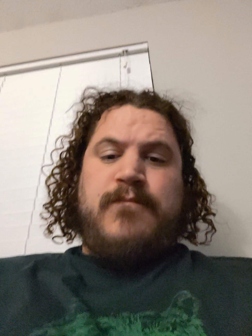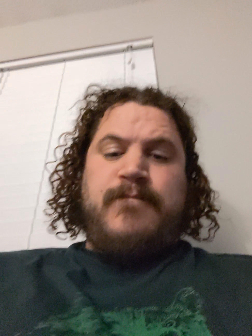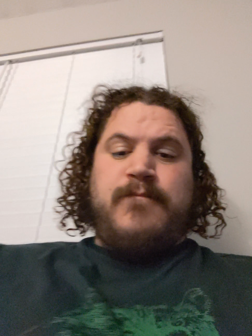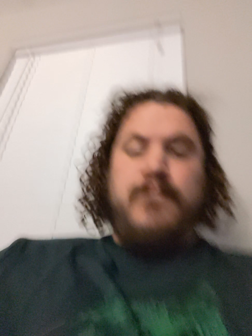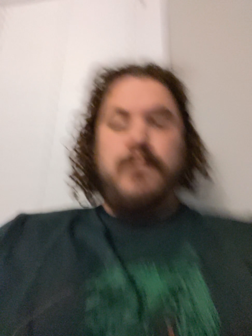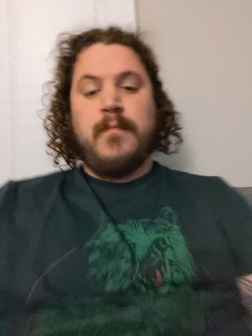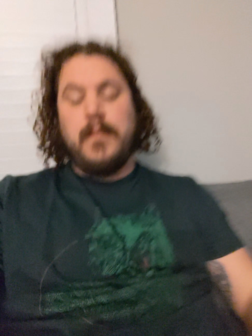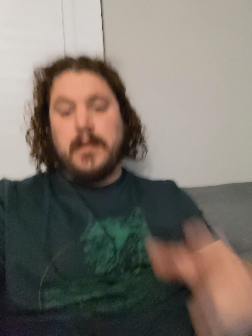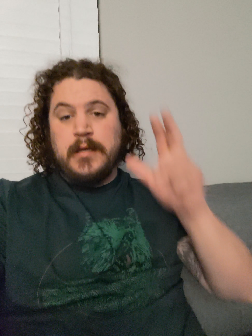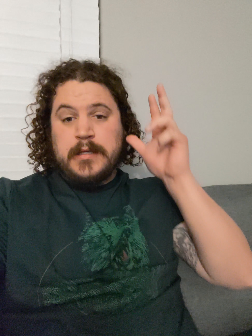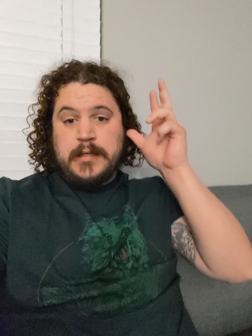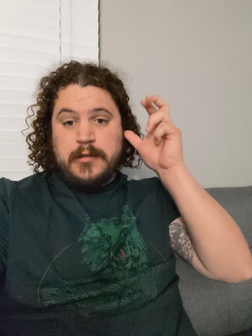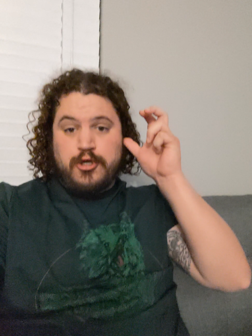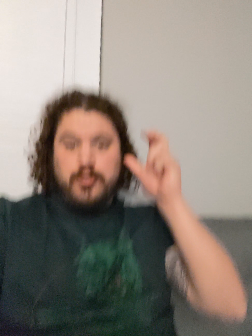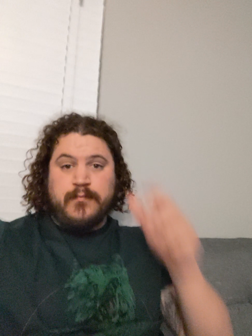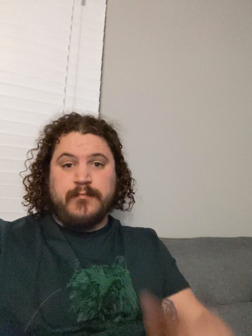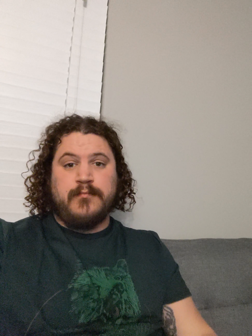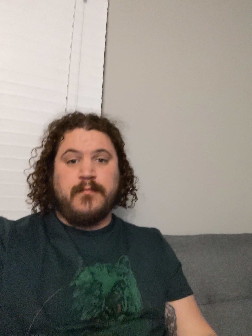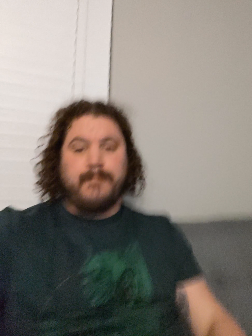hear